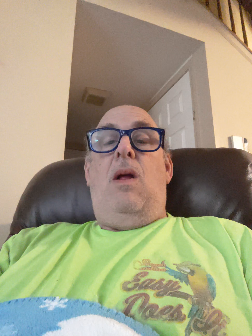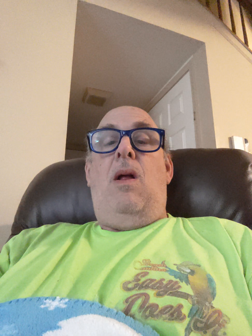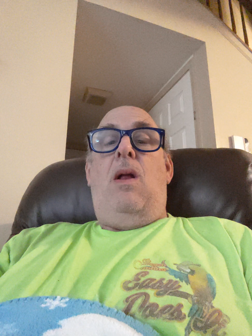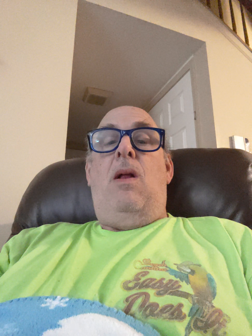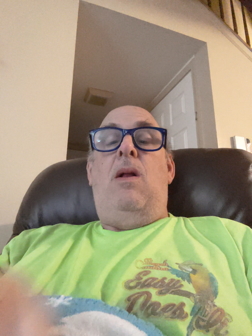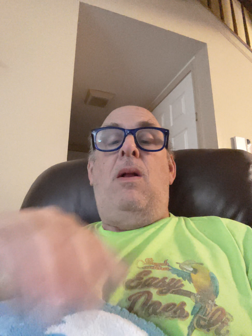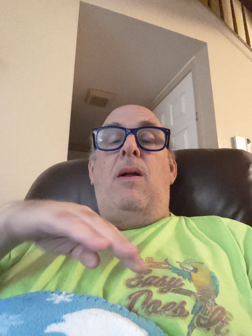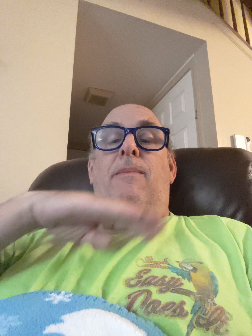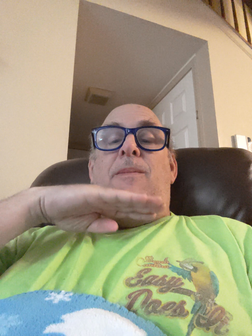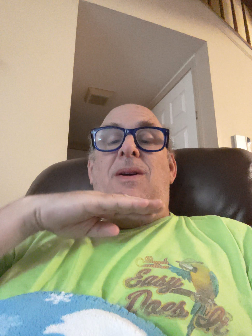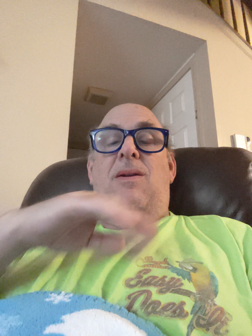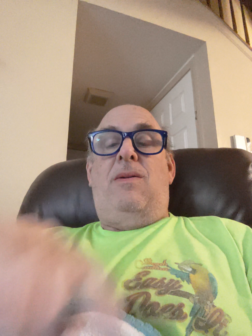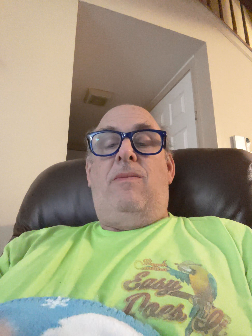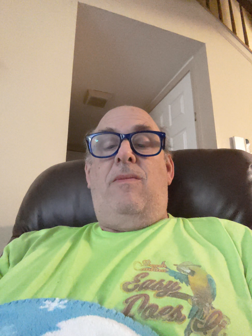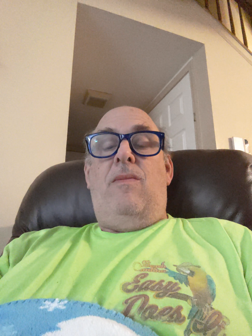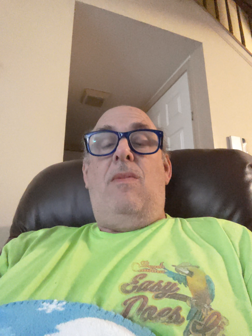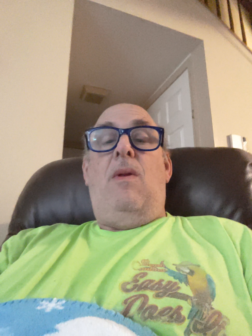pig